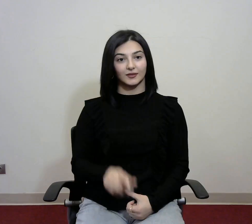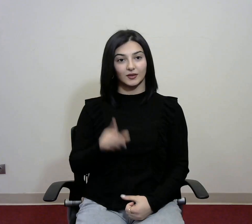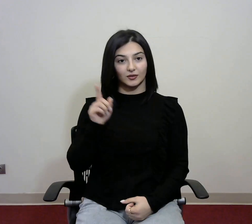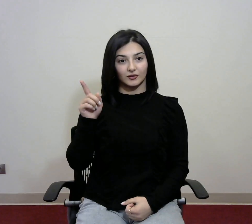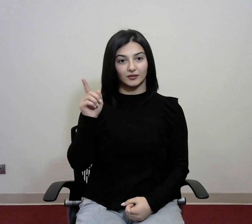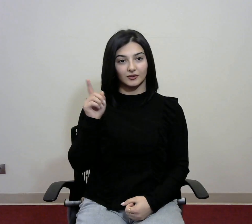O